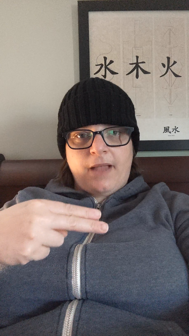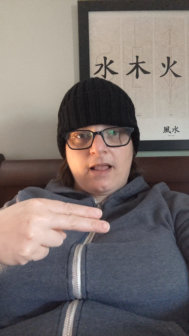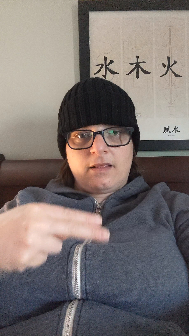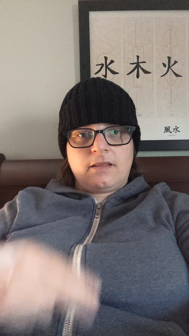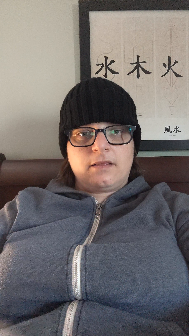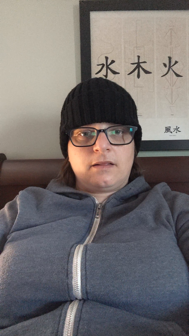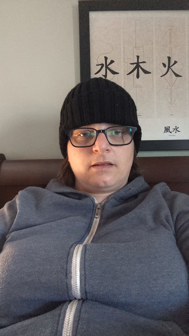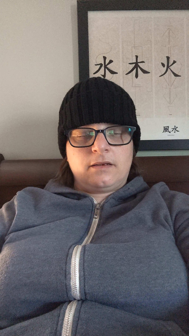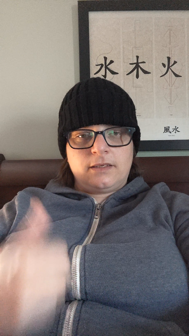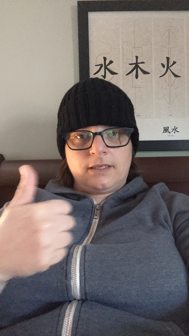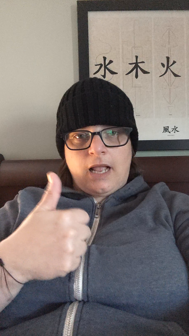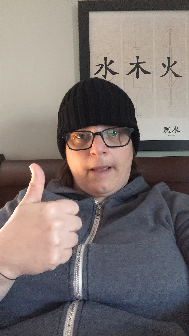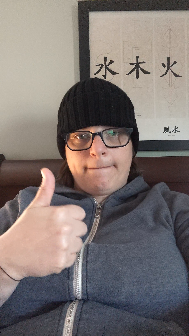game